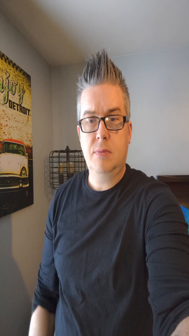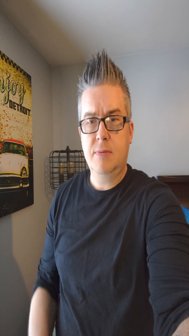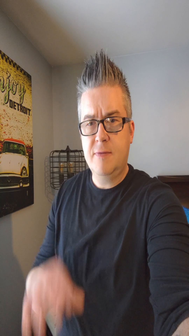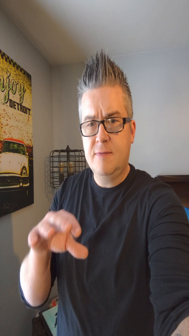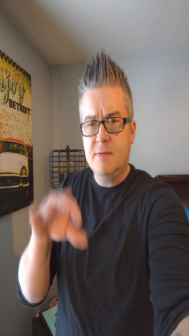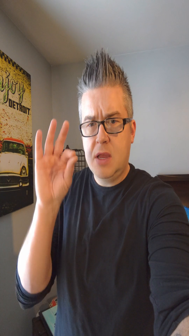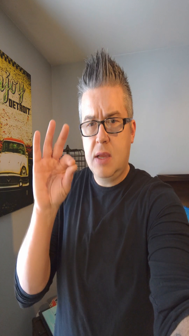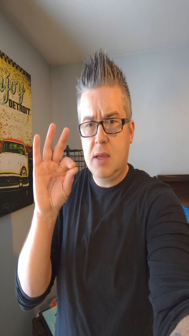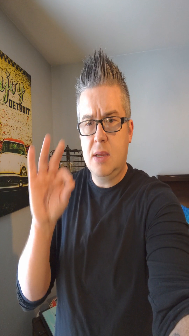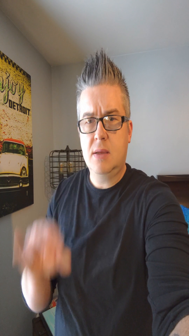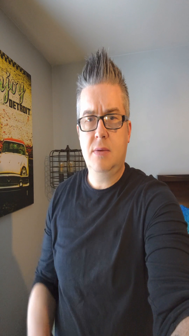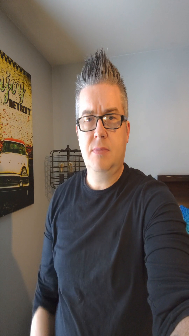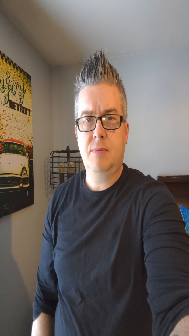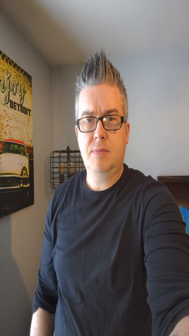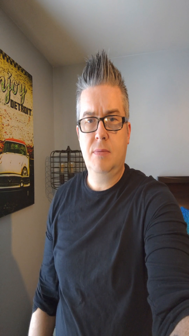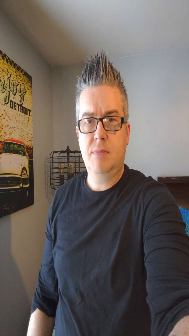find